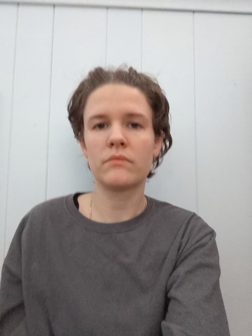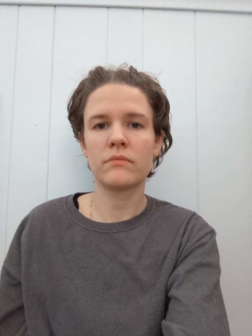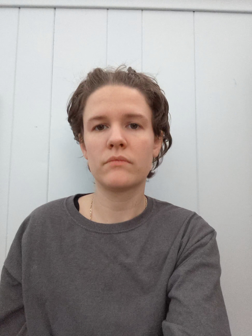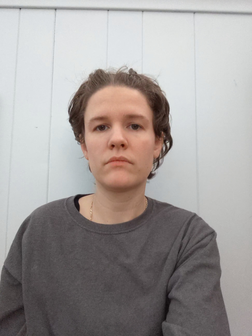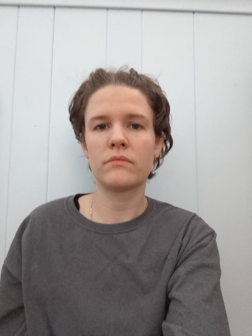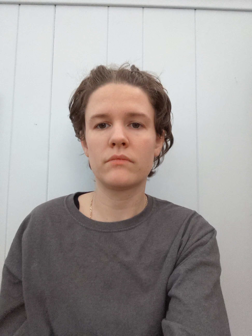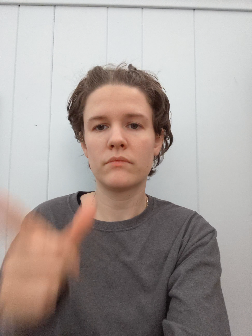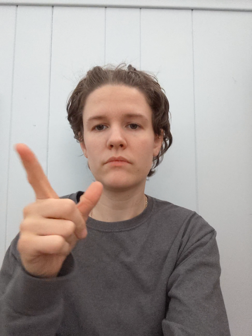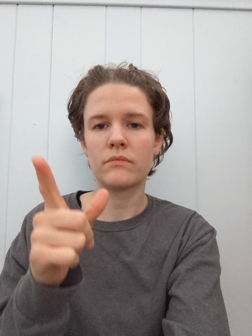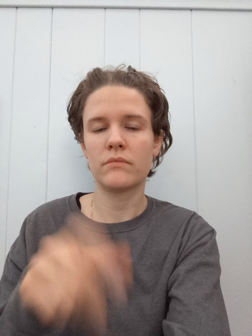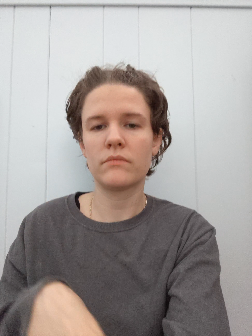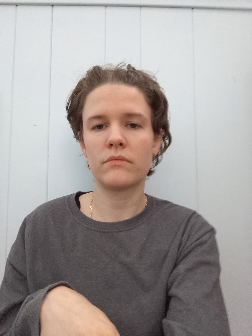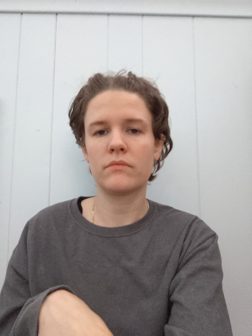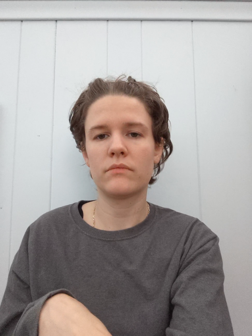like